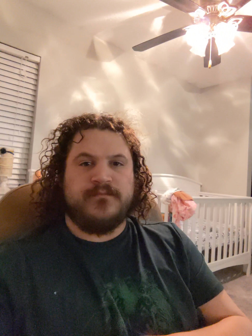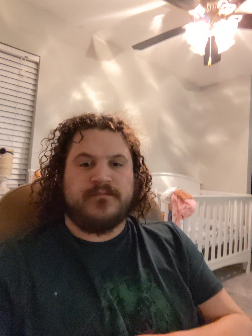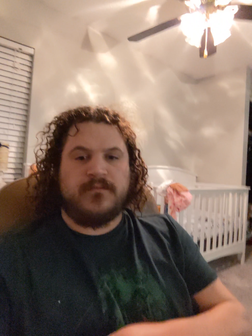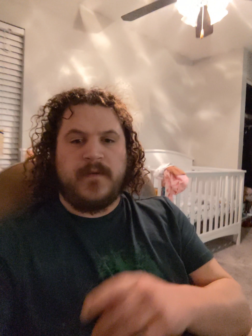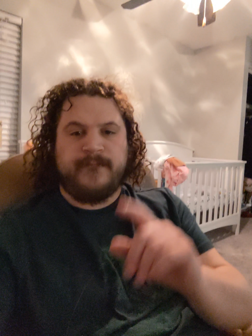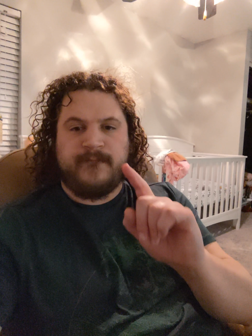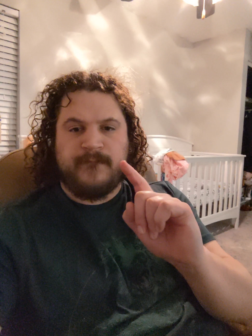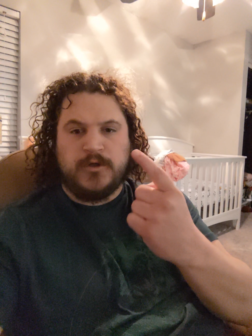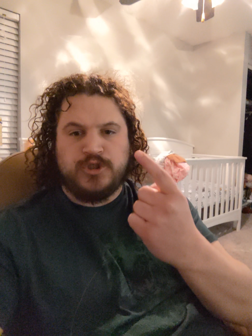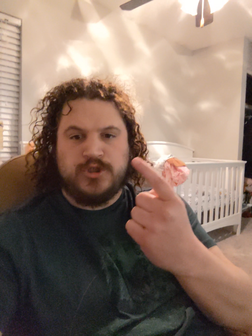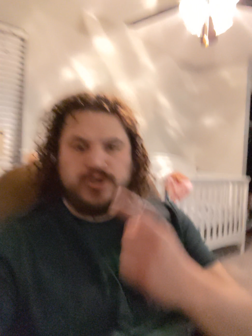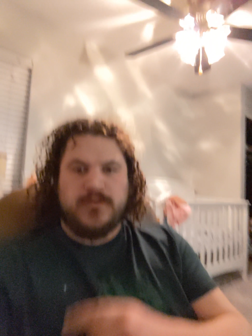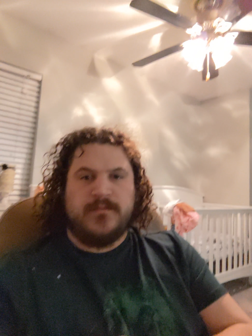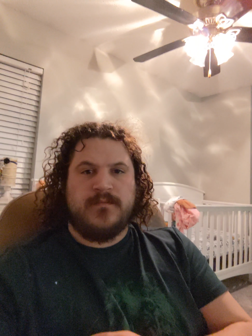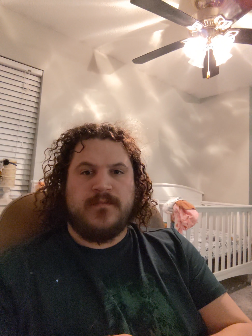first